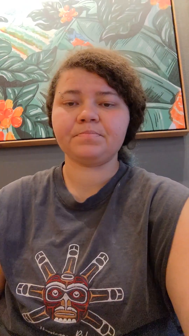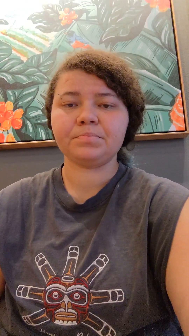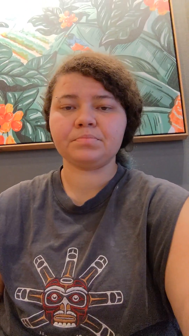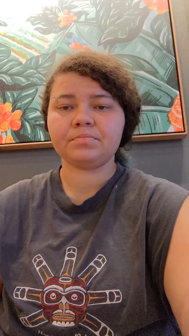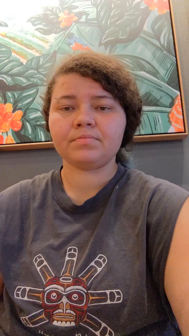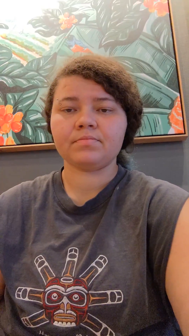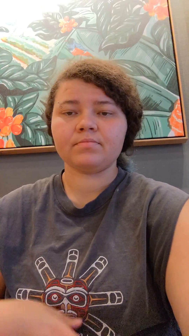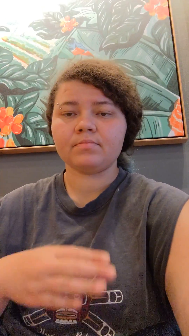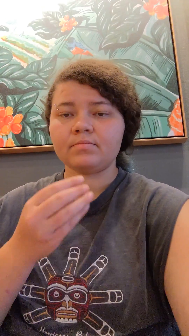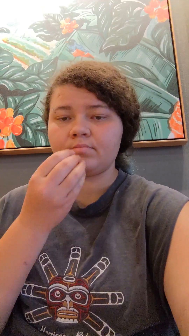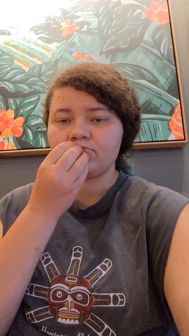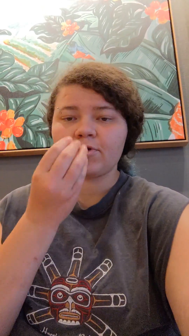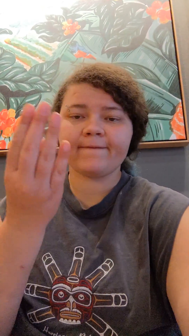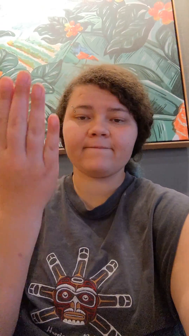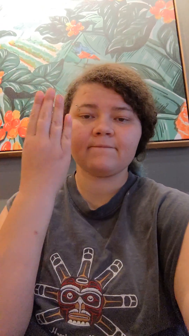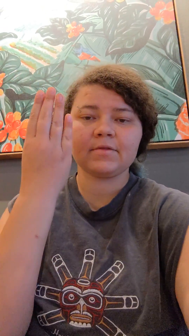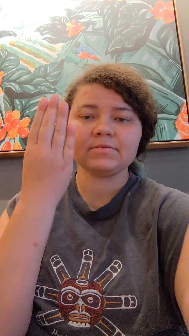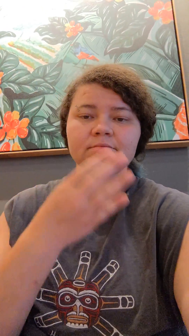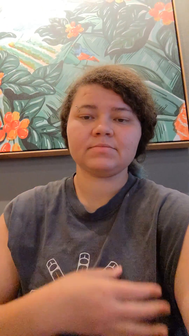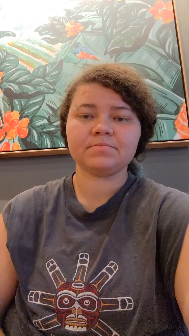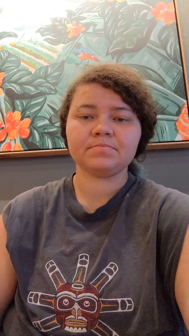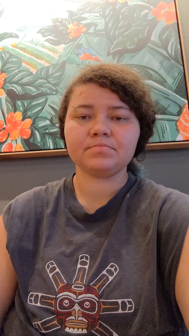breakfast